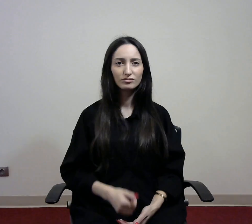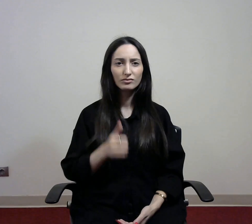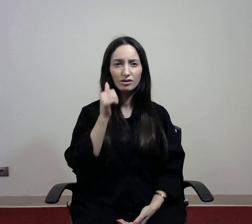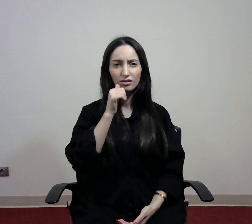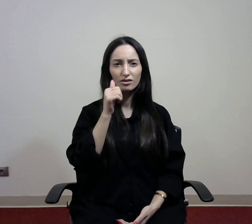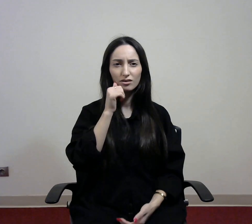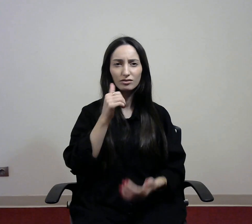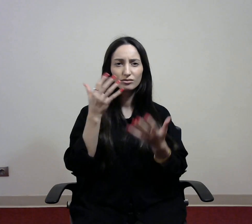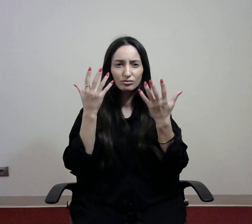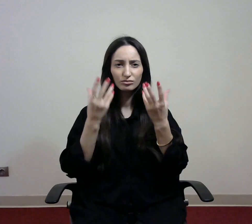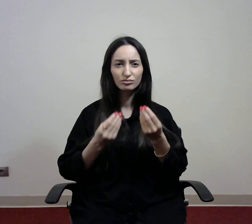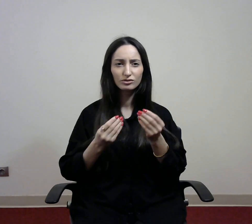hər gün